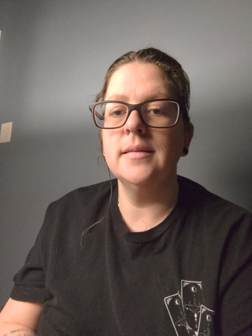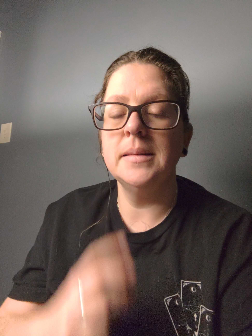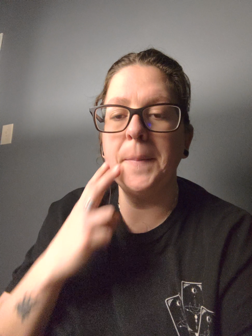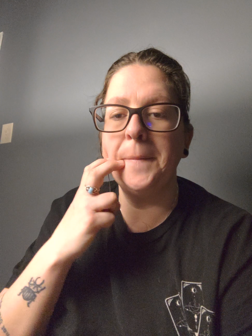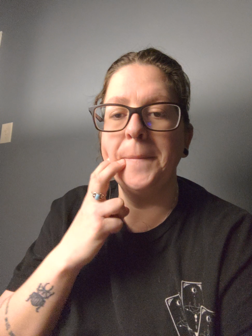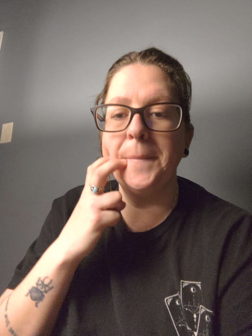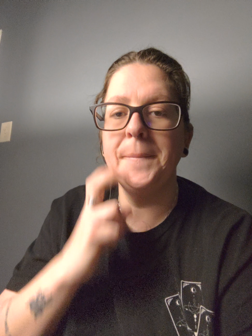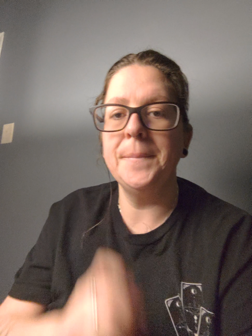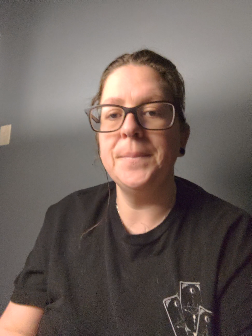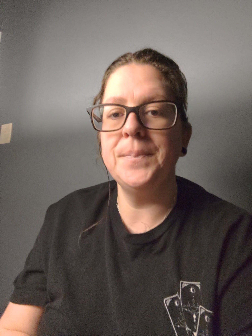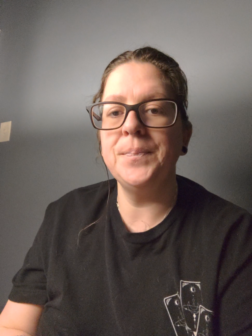gum